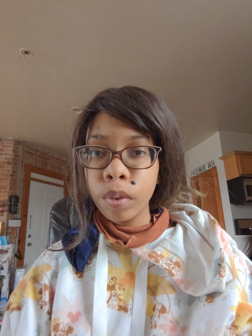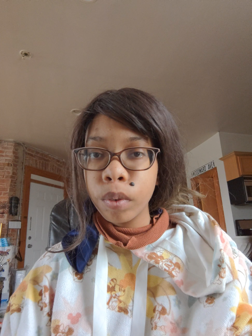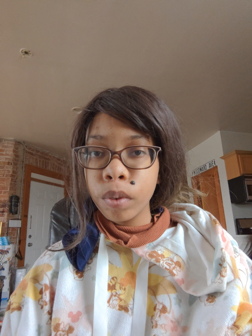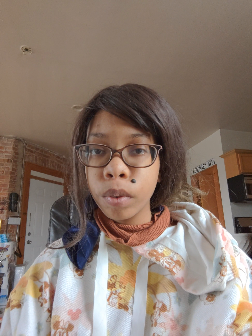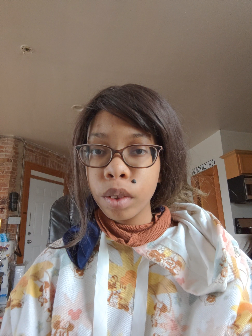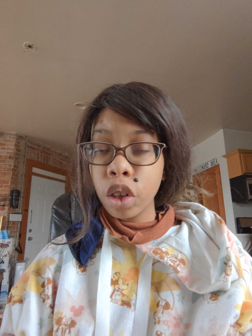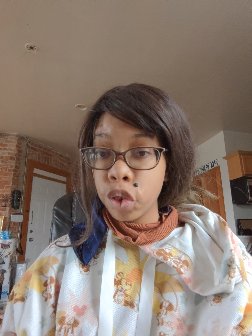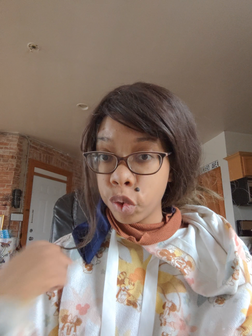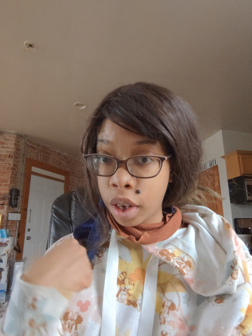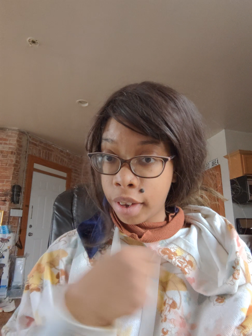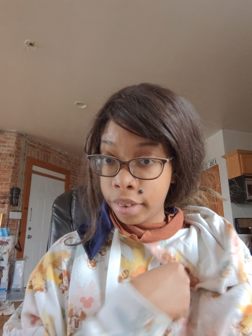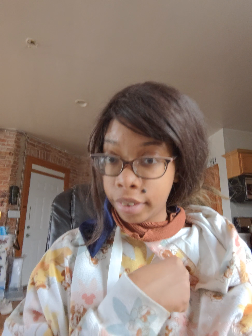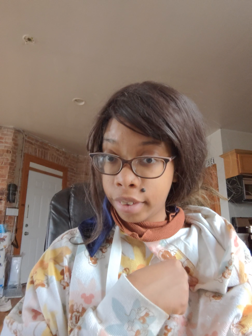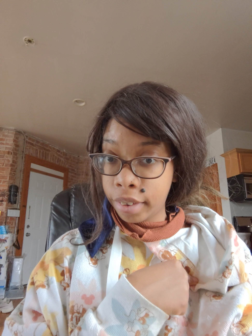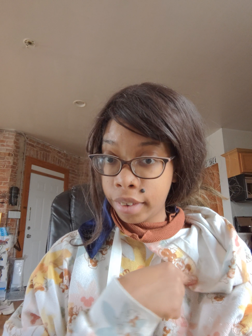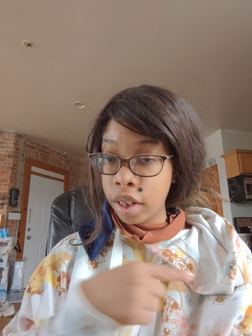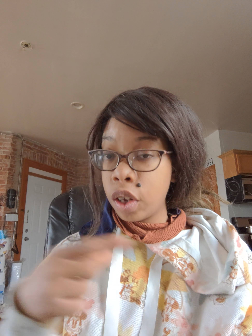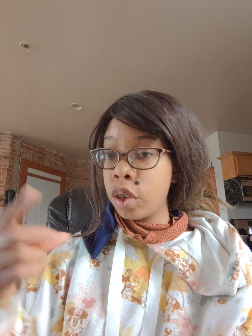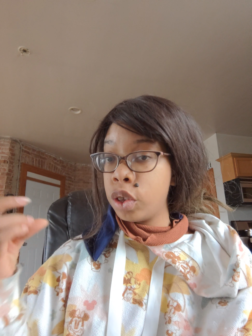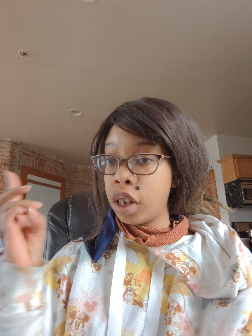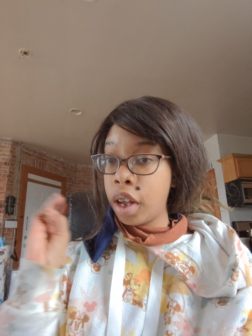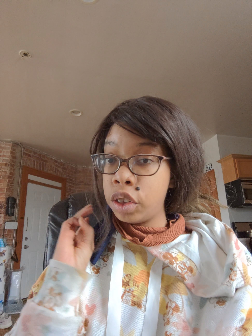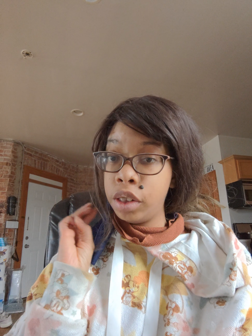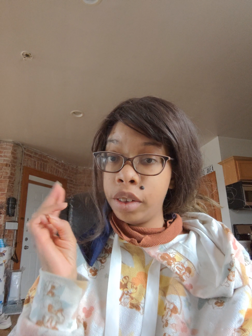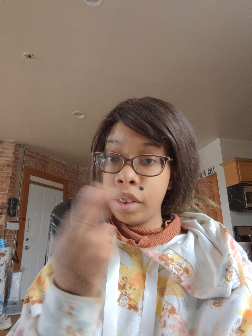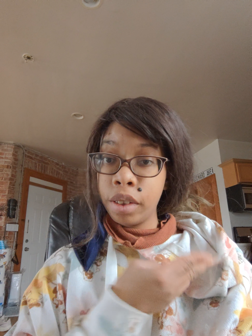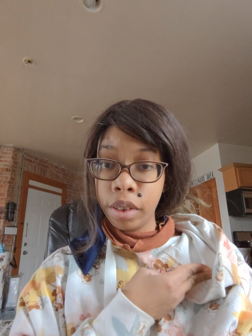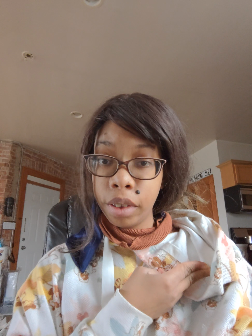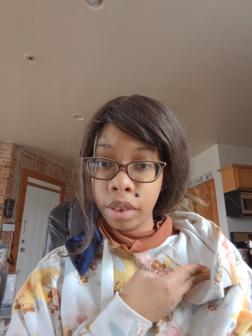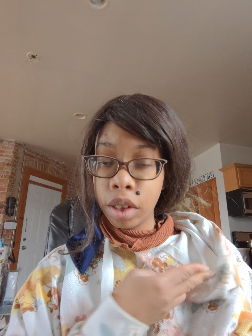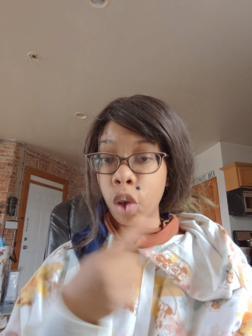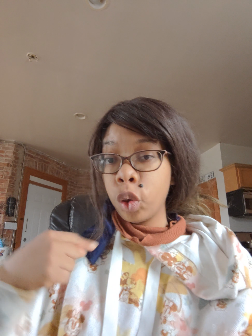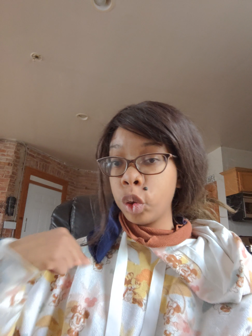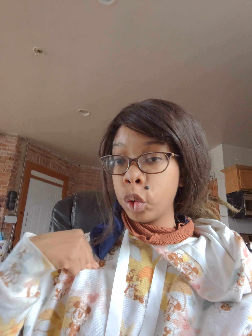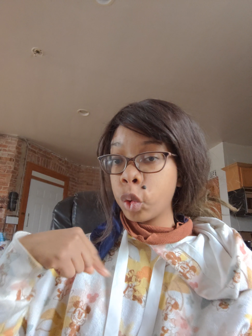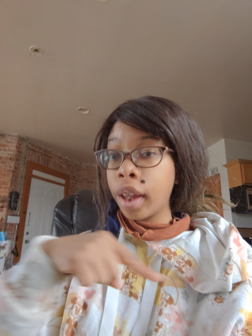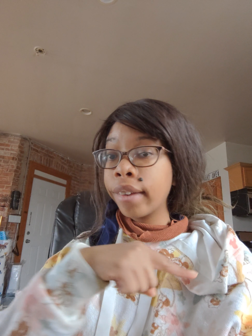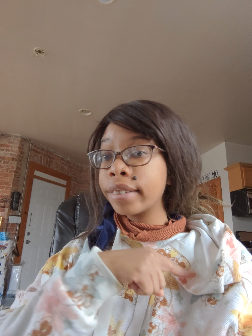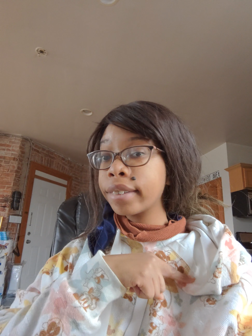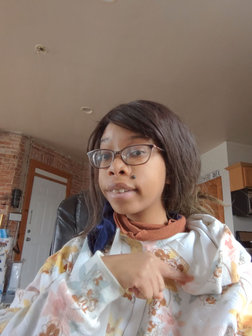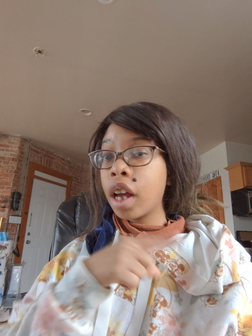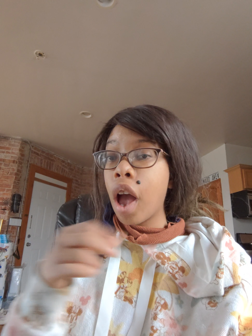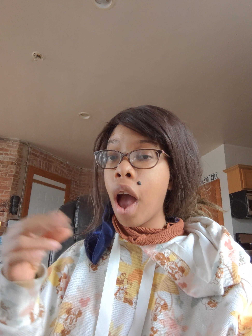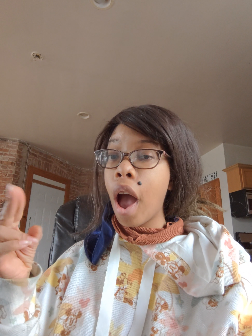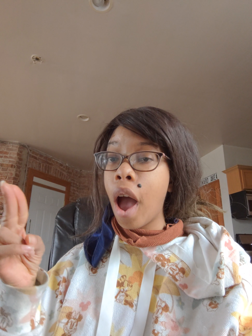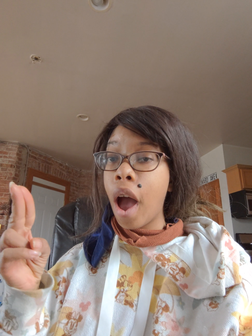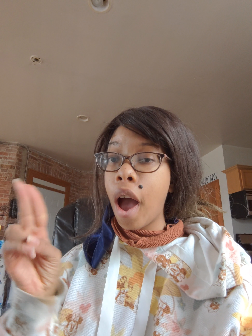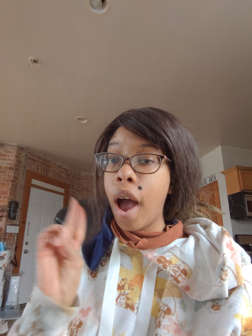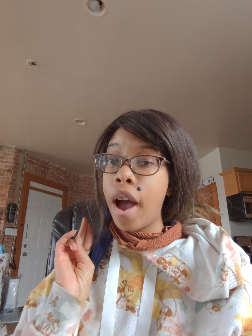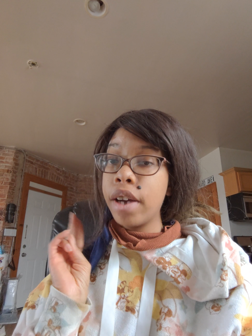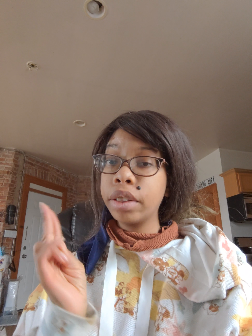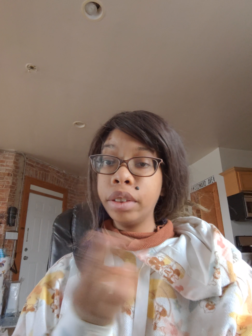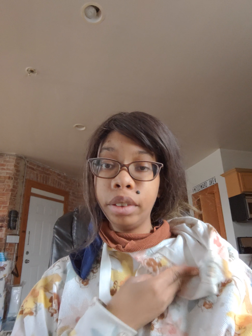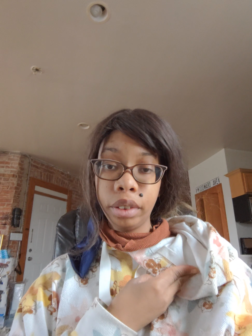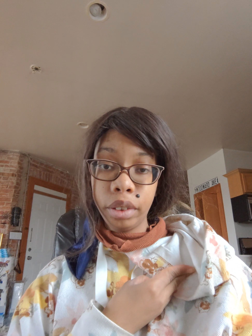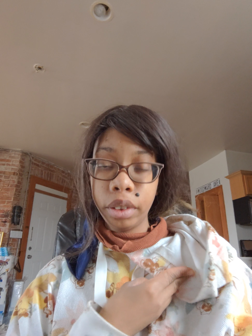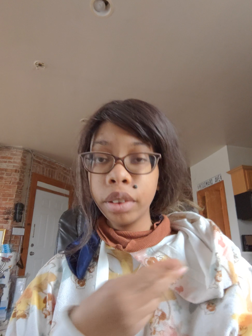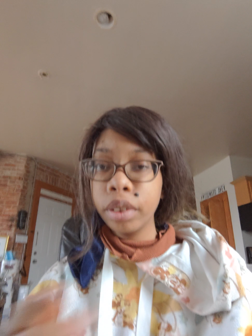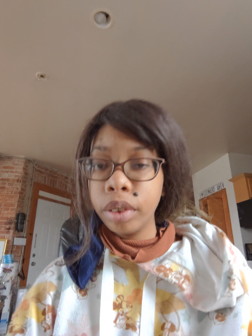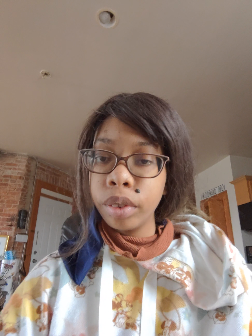we